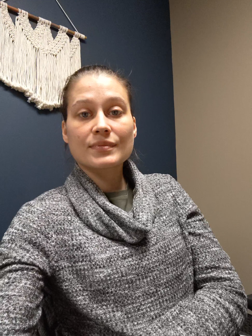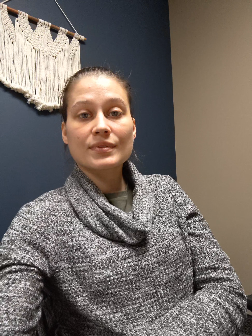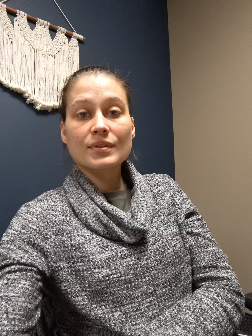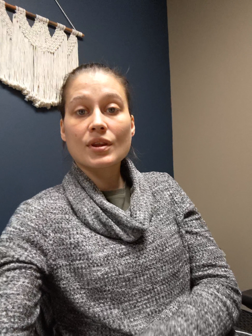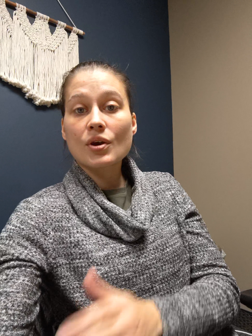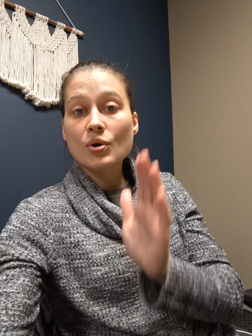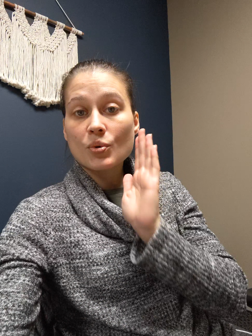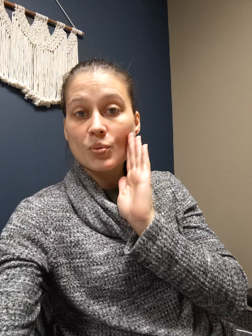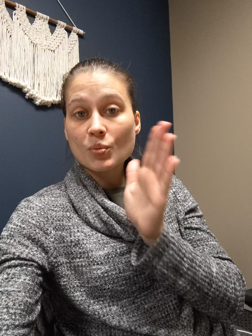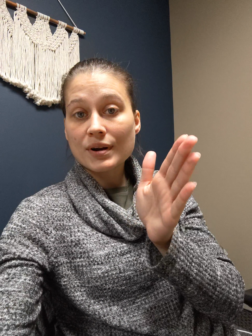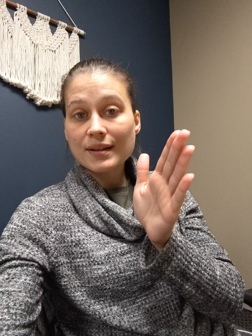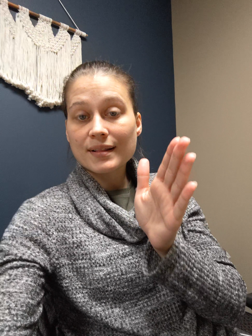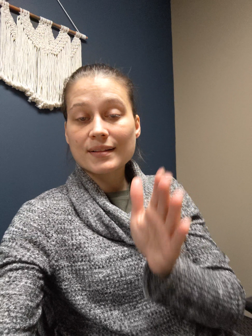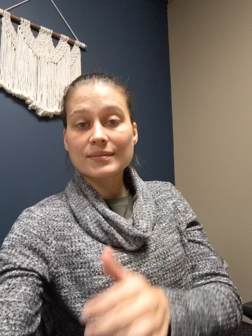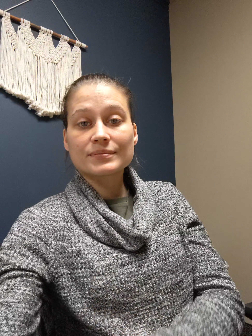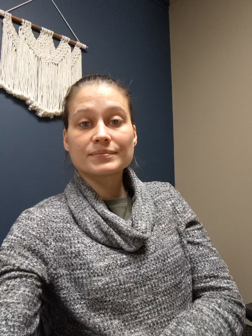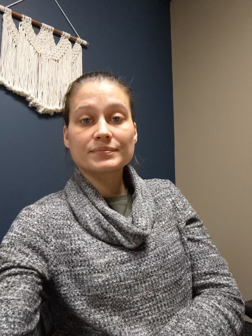will